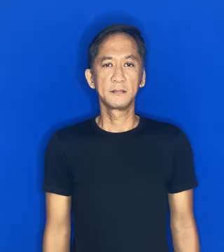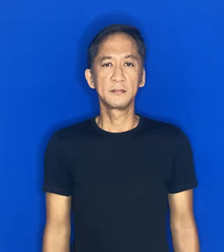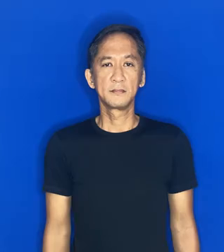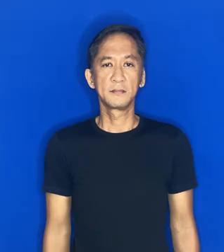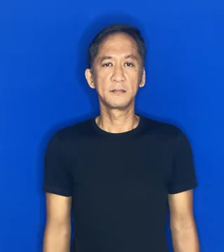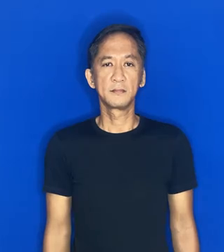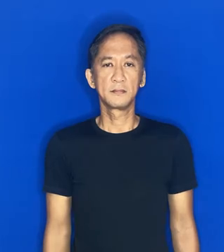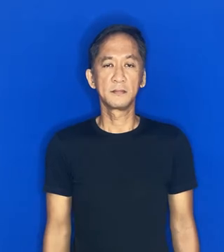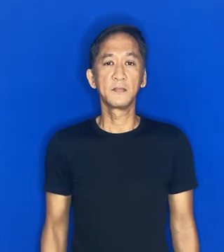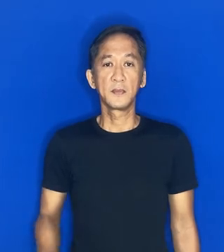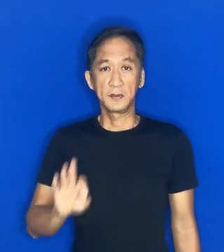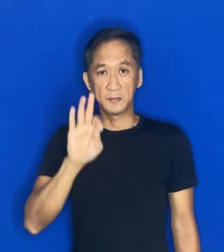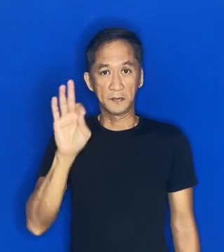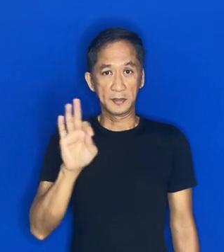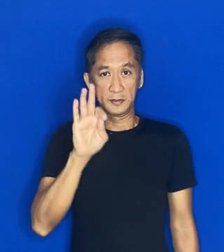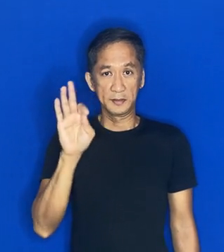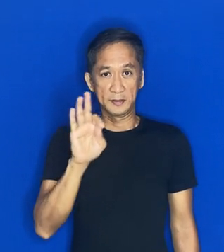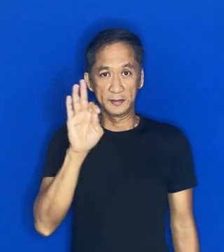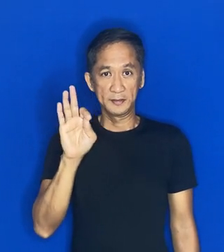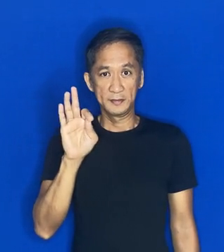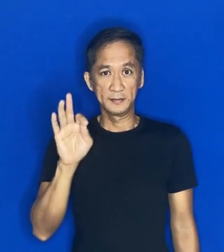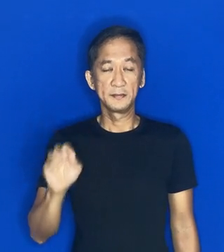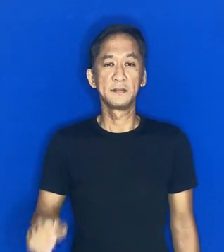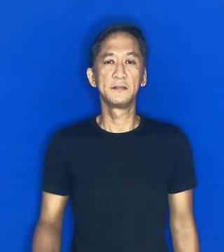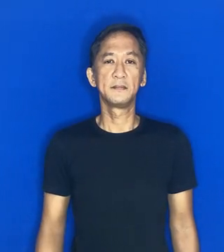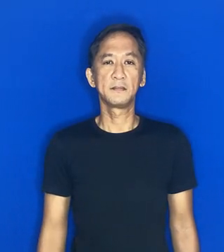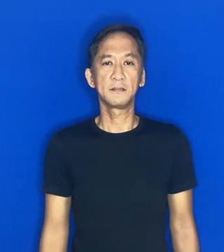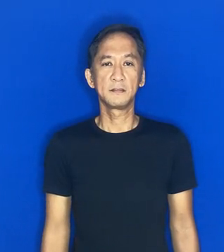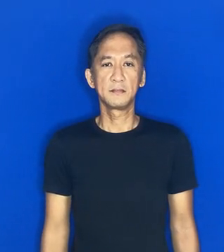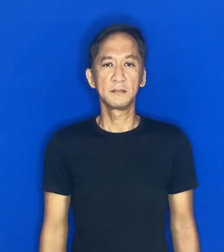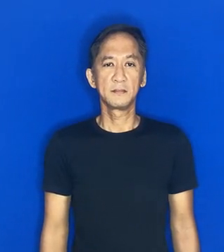friday